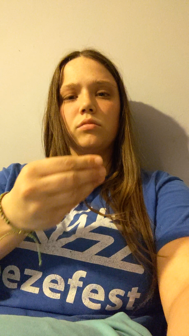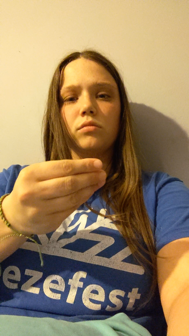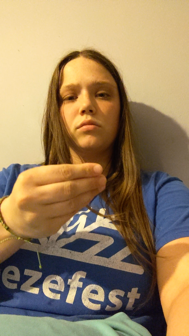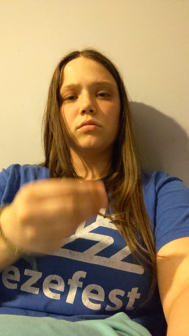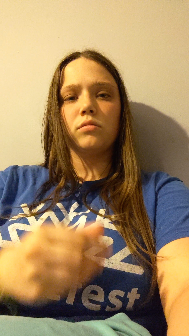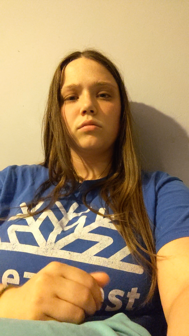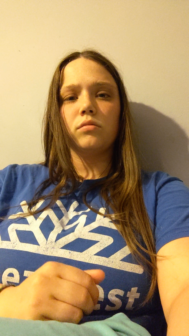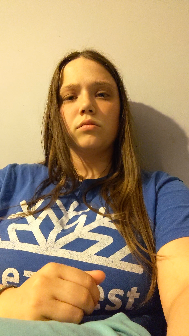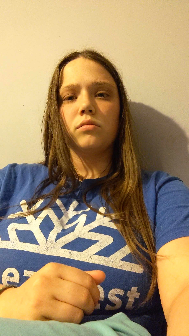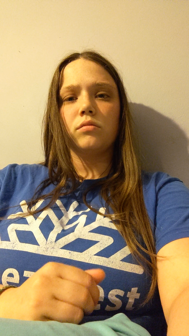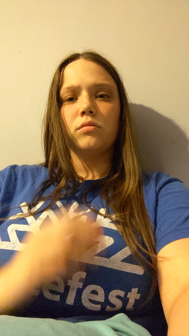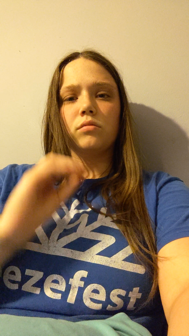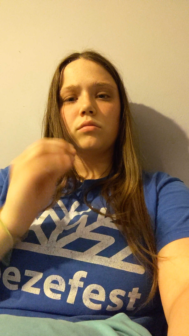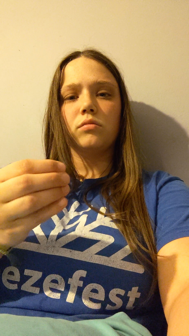none